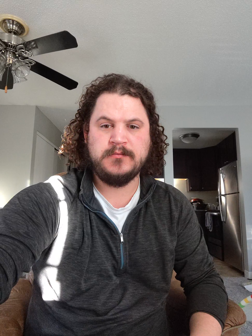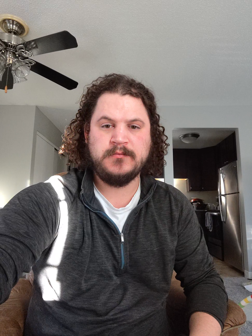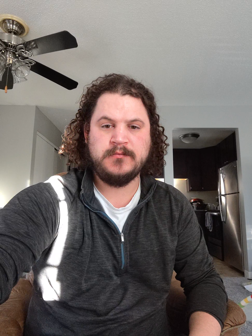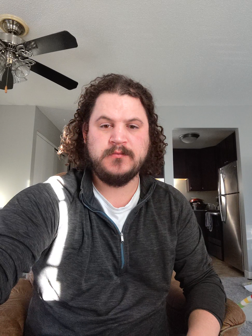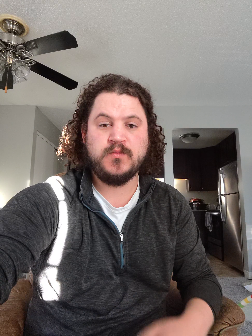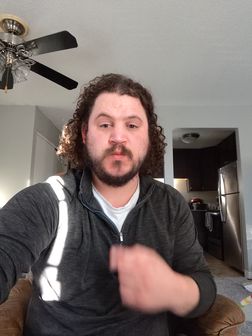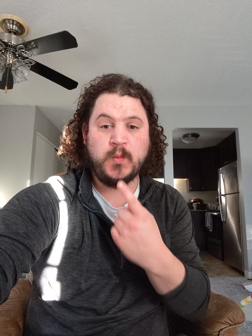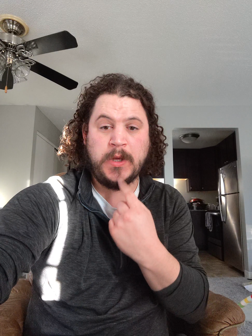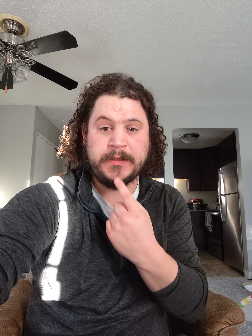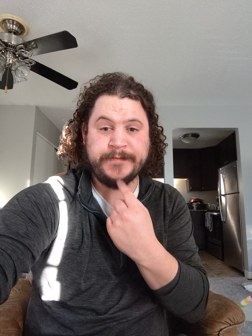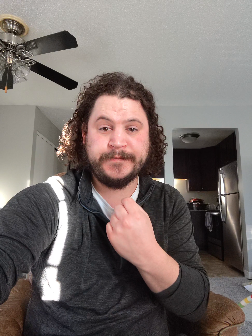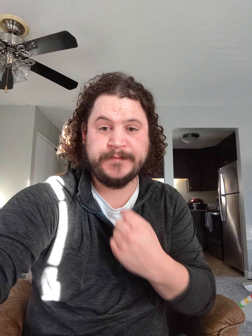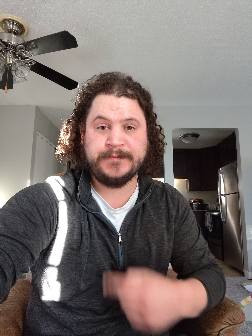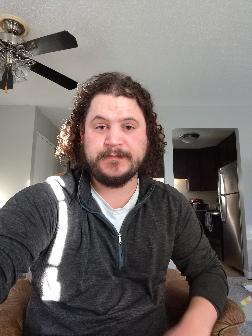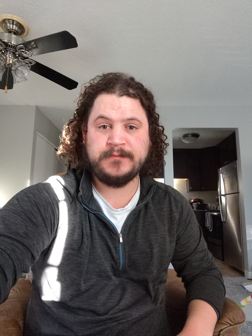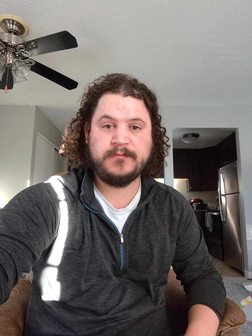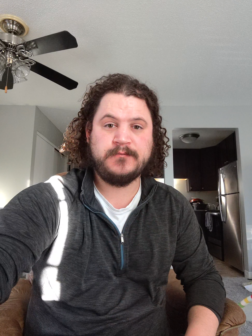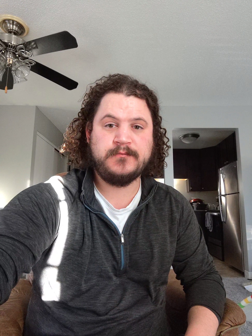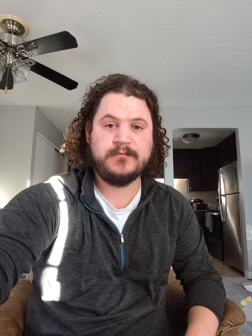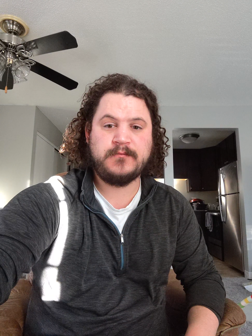red